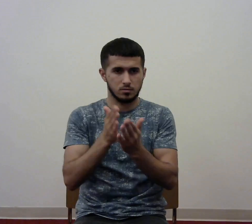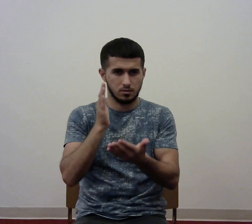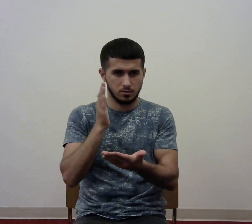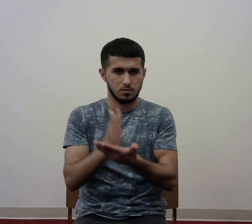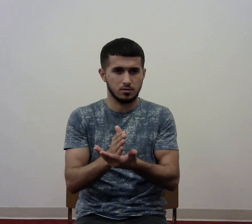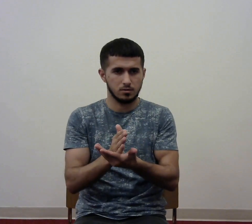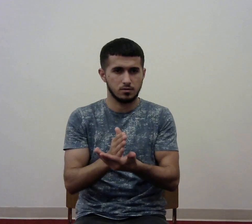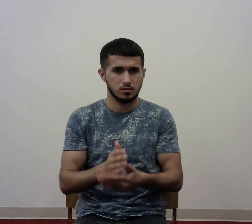var